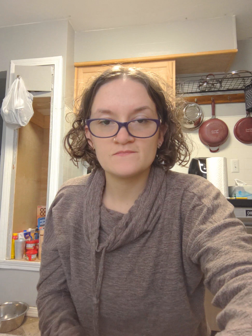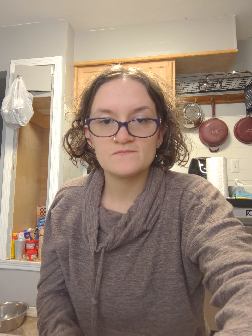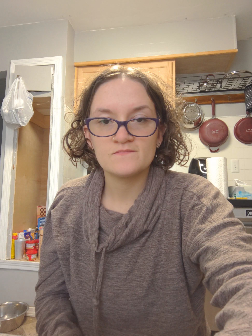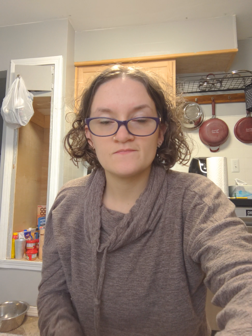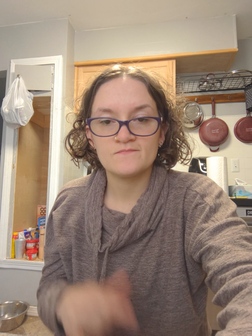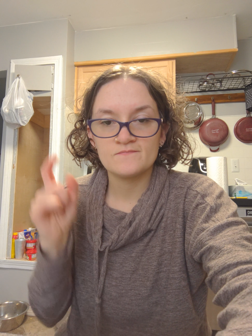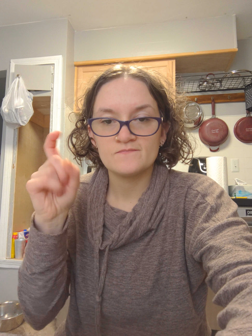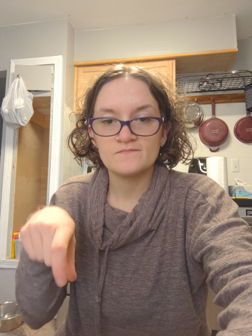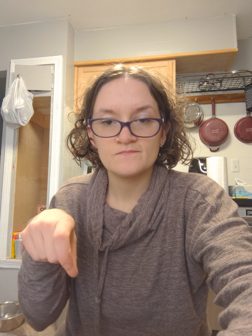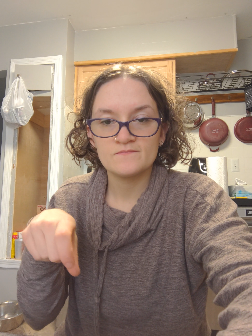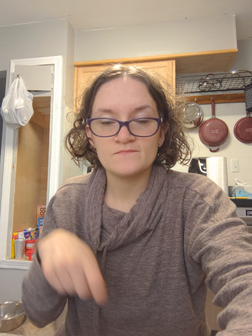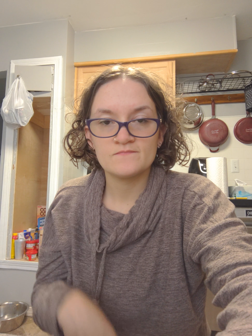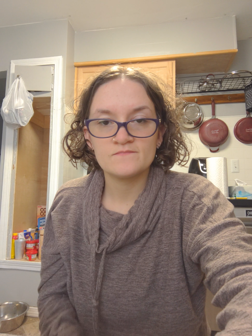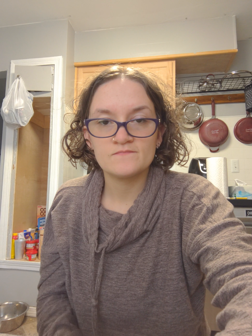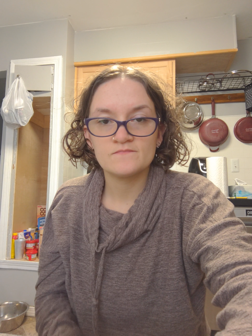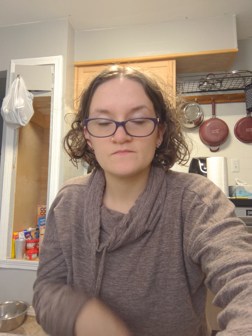have to